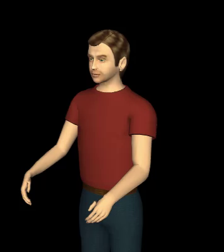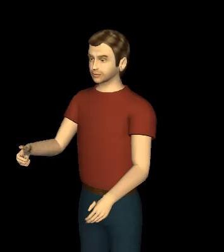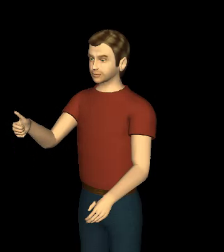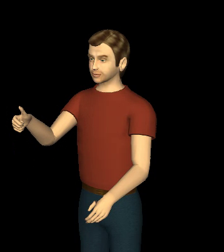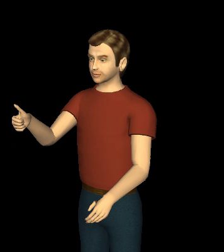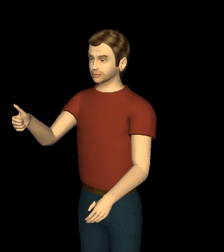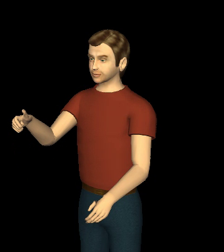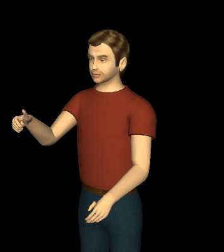أول